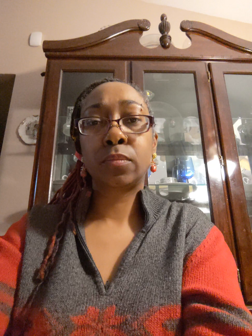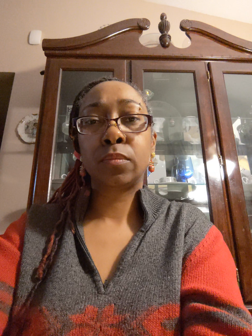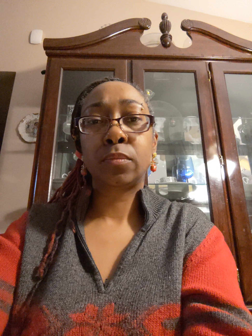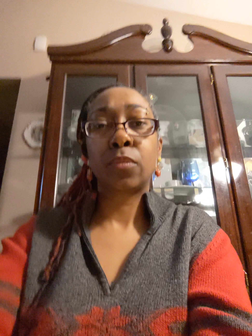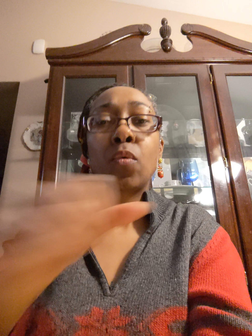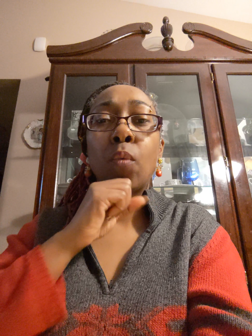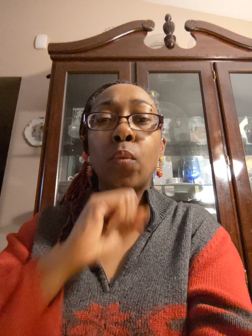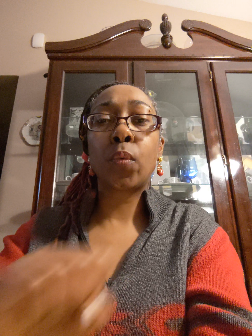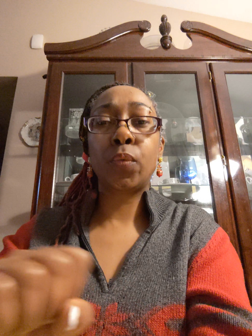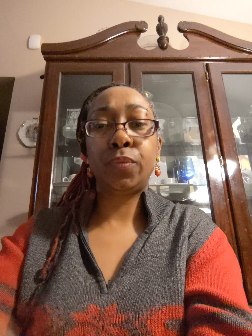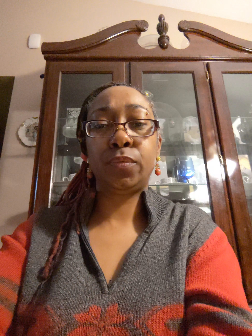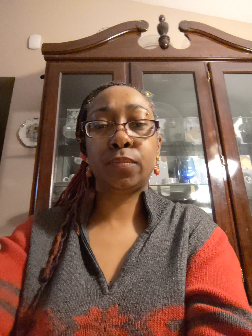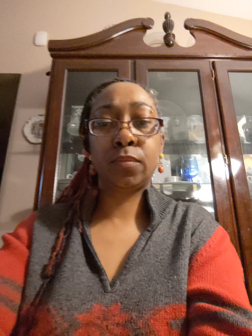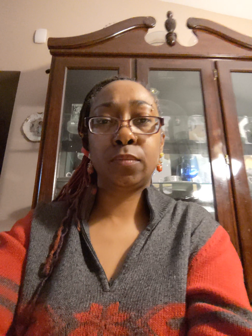old